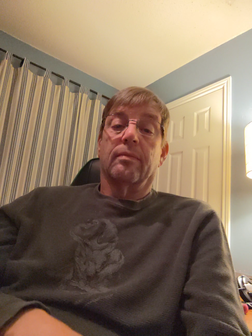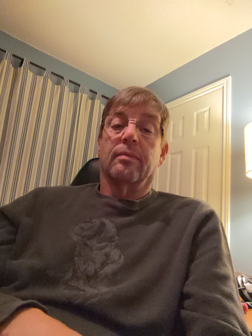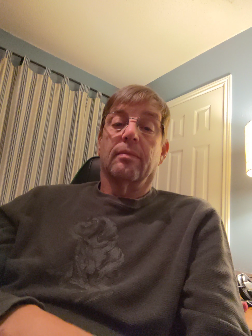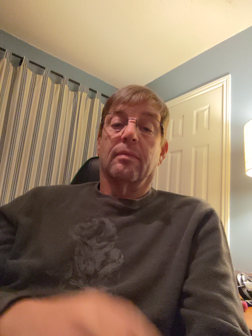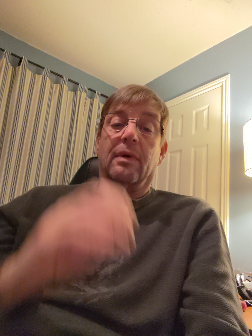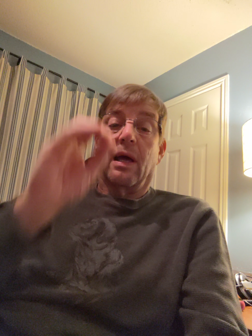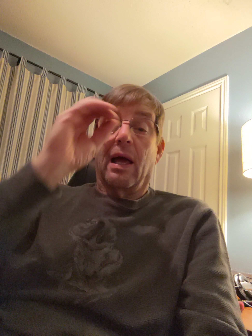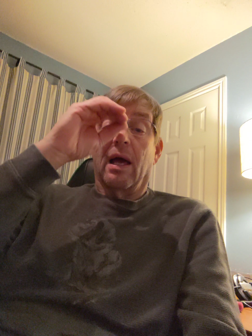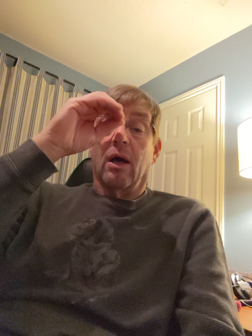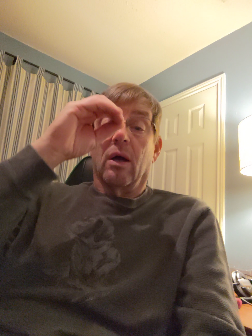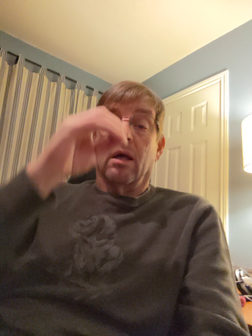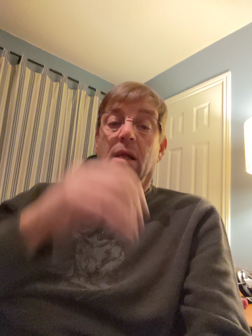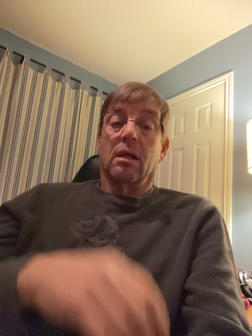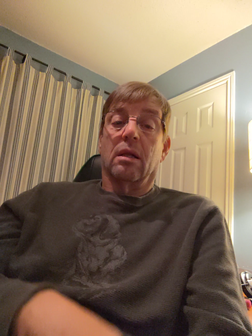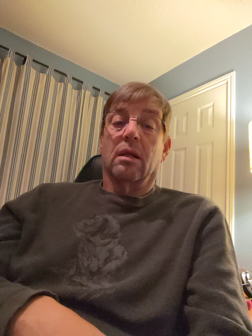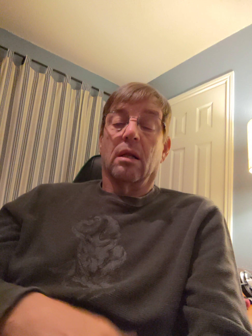owl